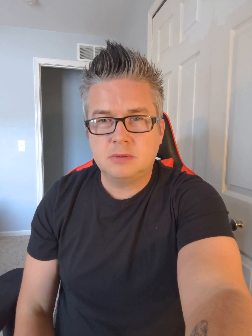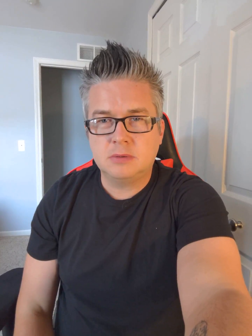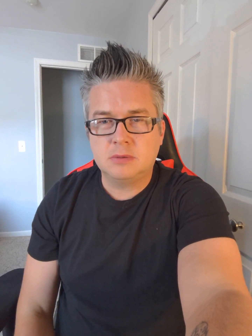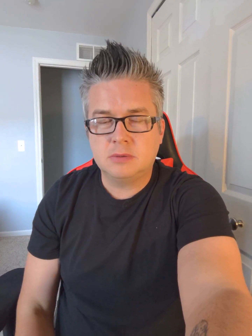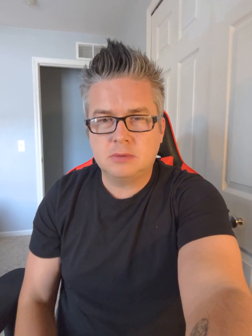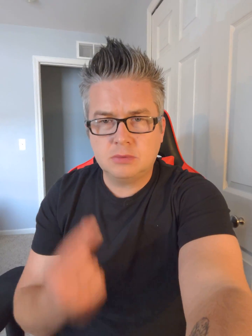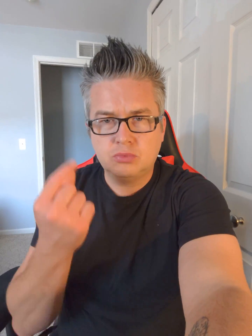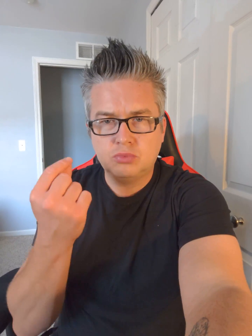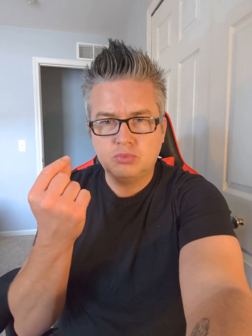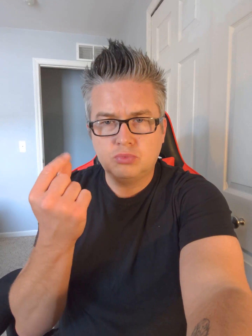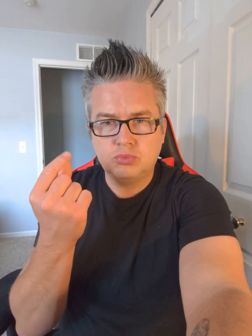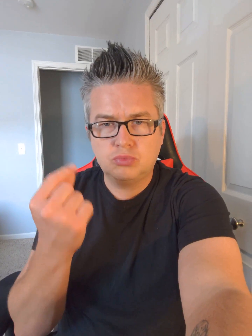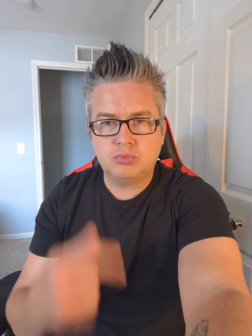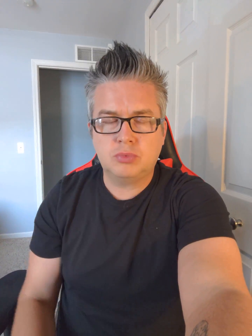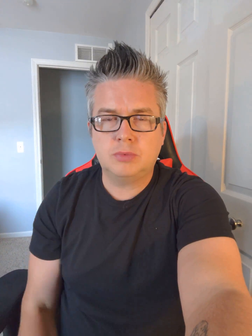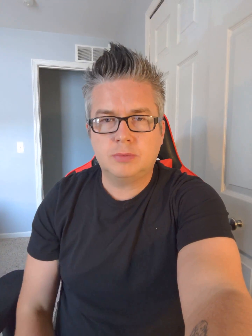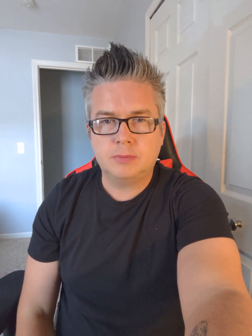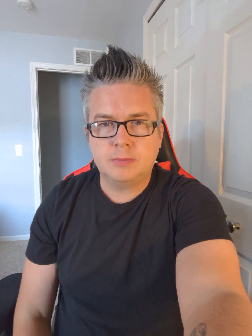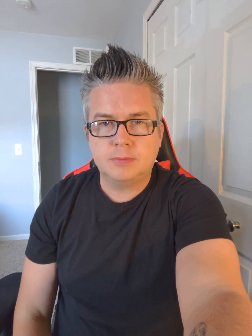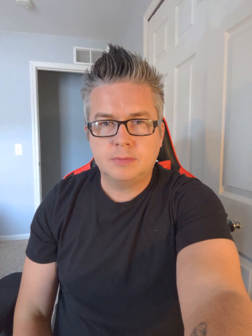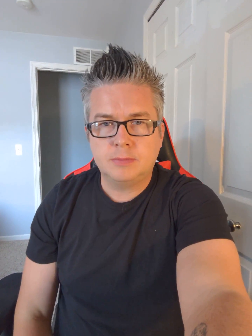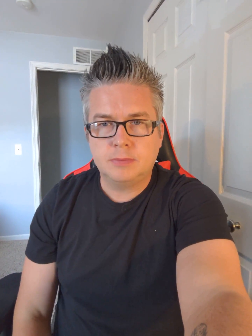do